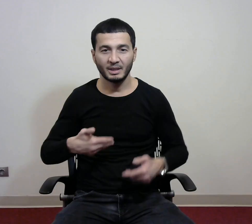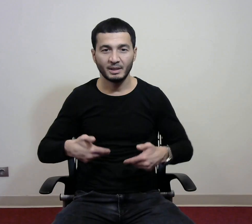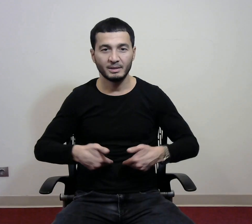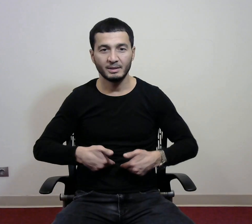ac